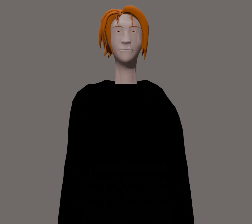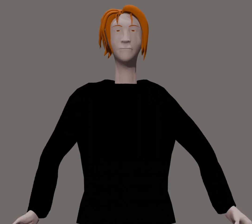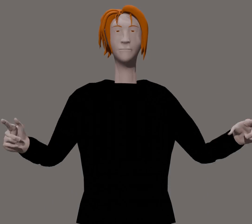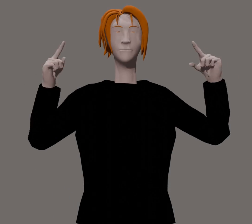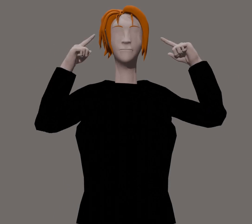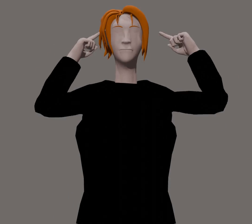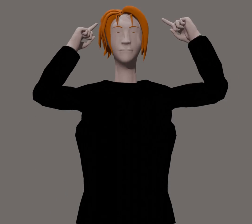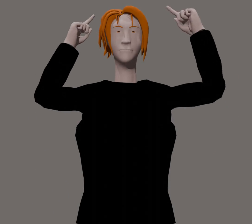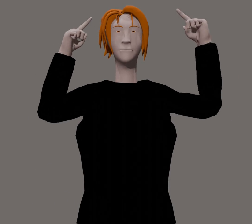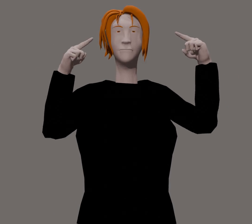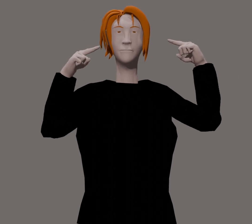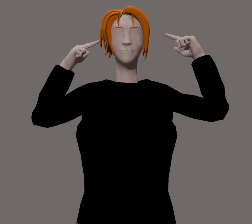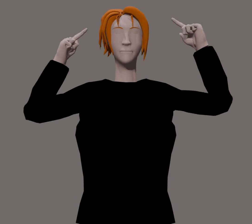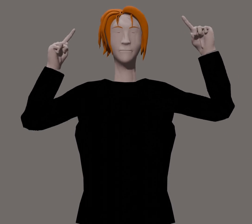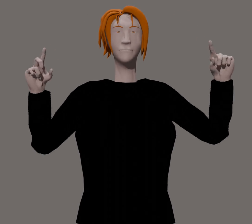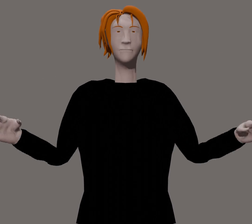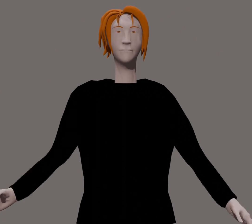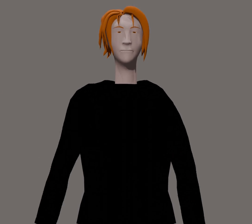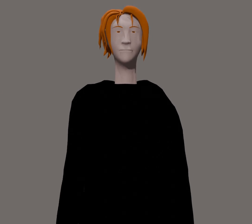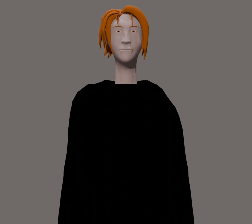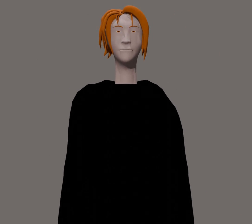Consider 2h